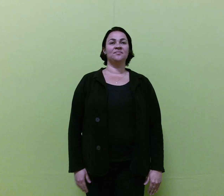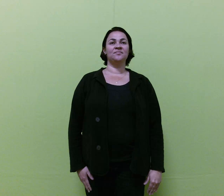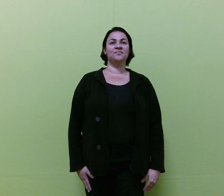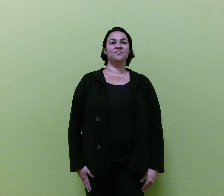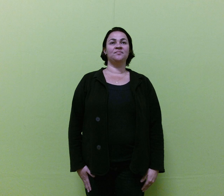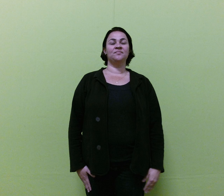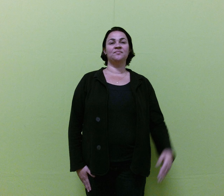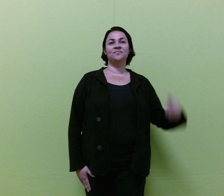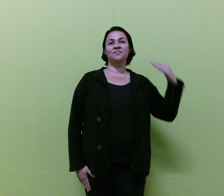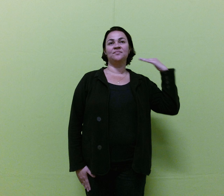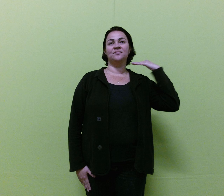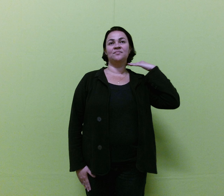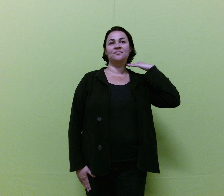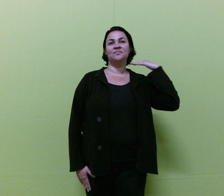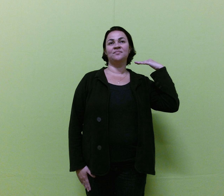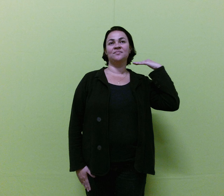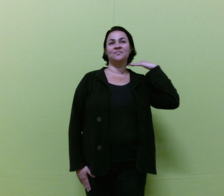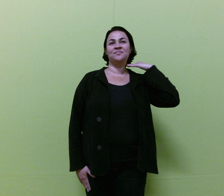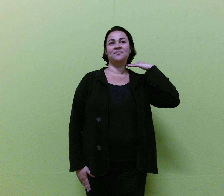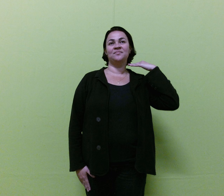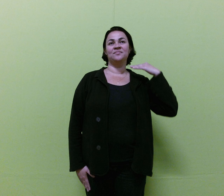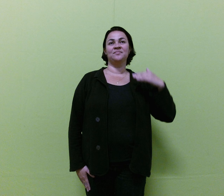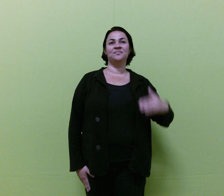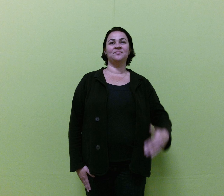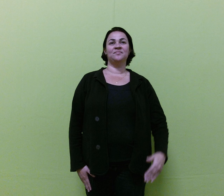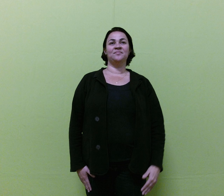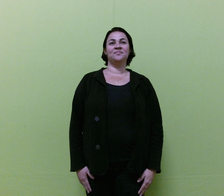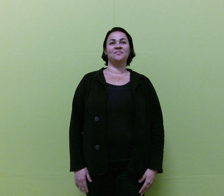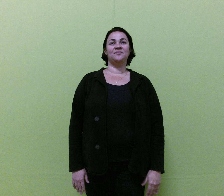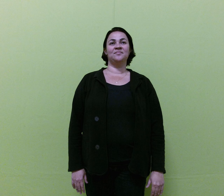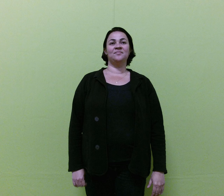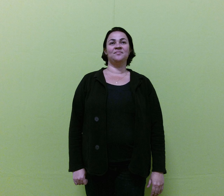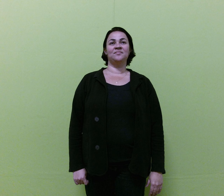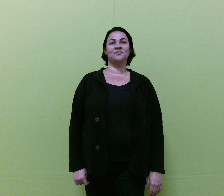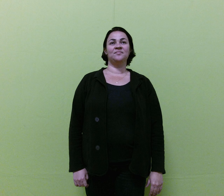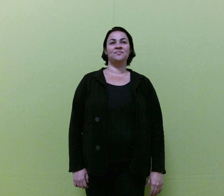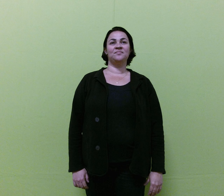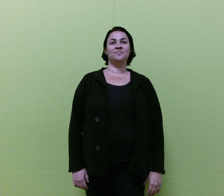banco